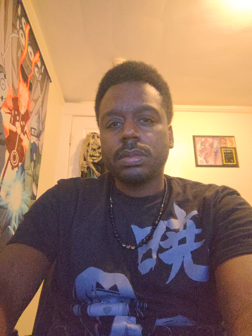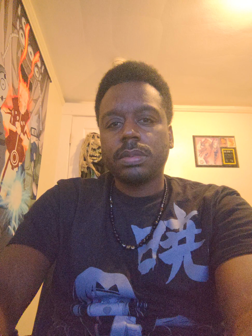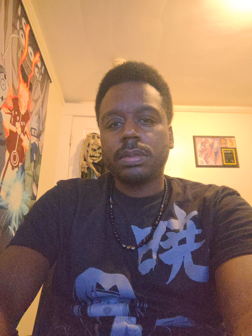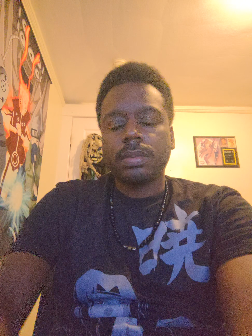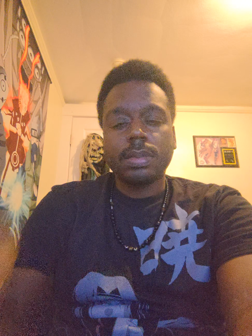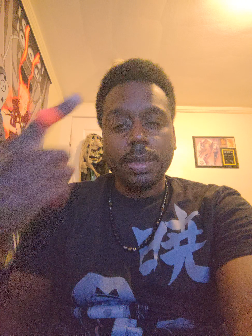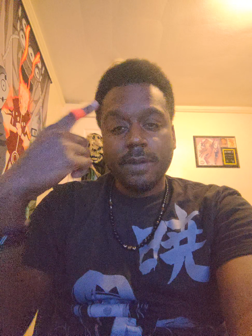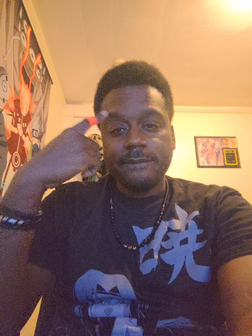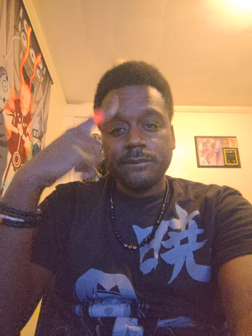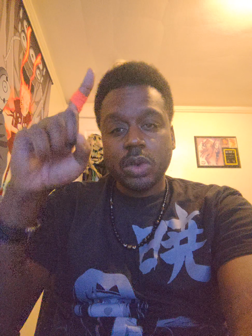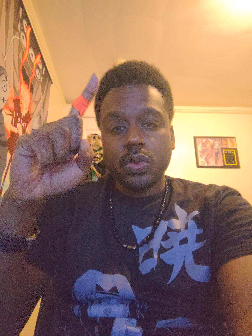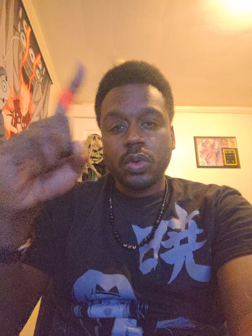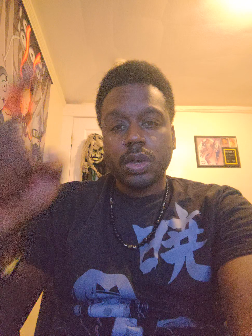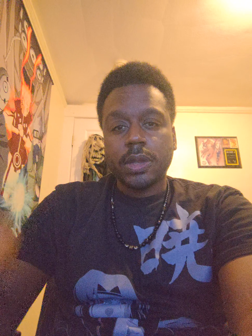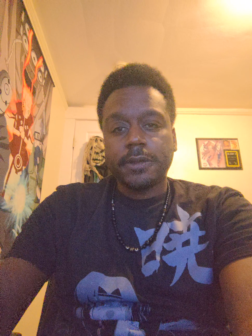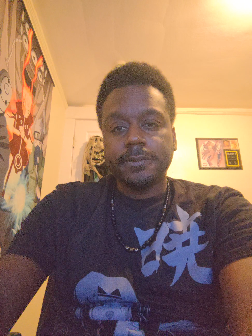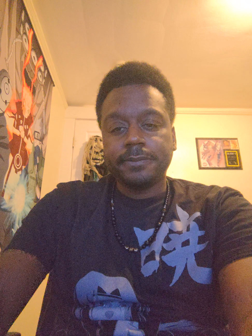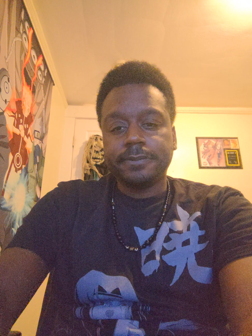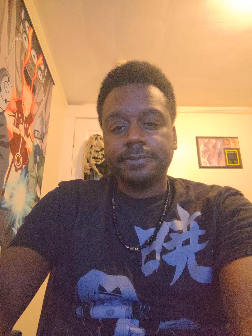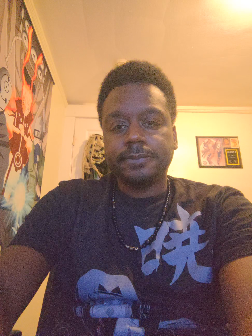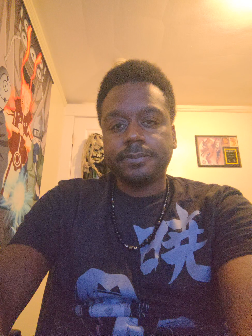for